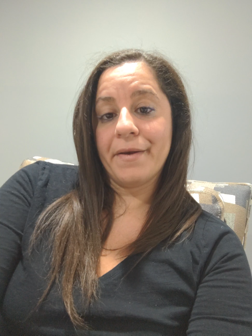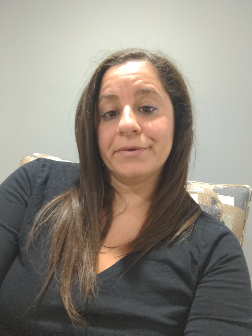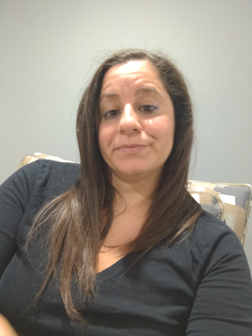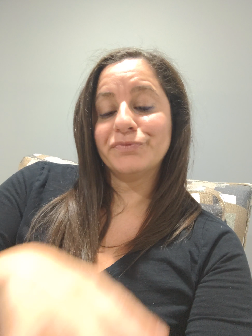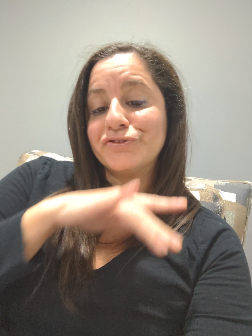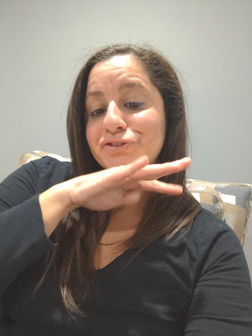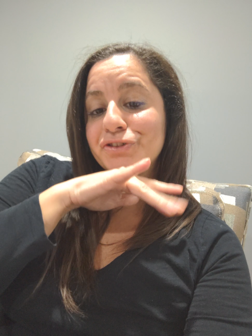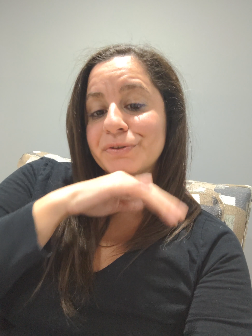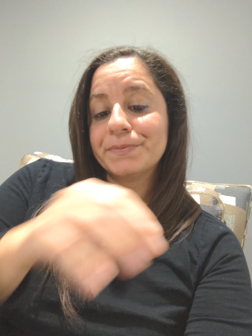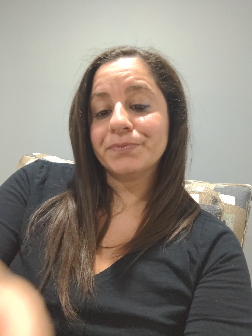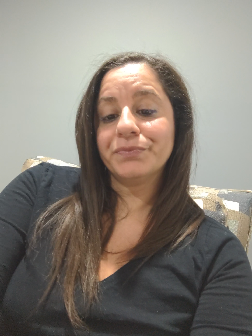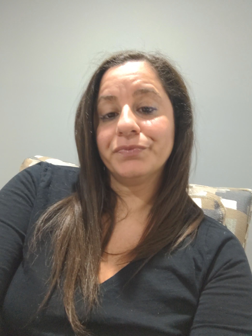dirty